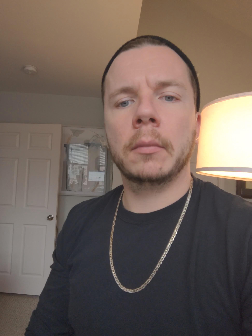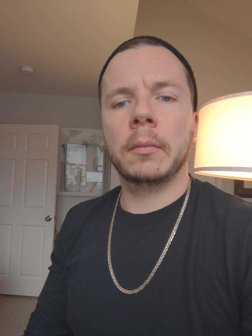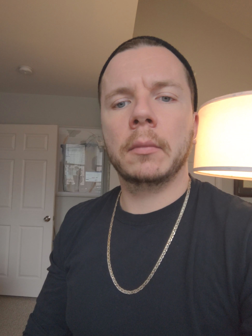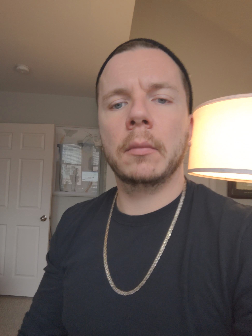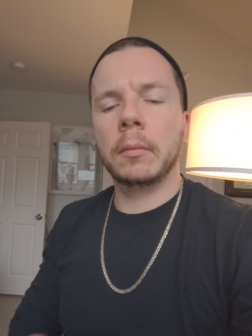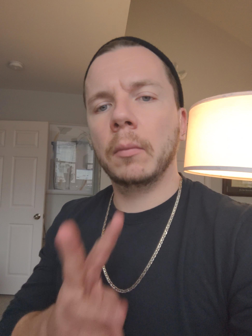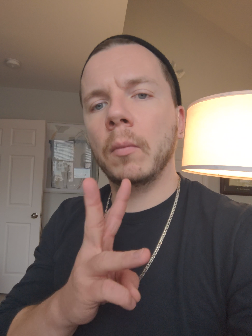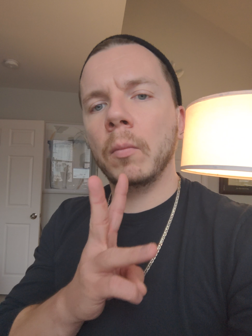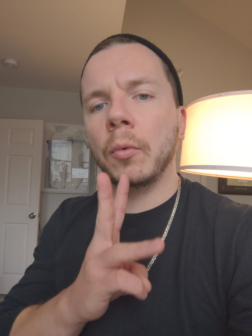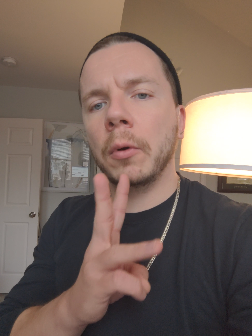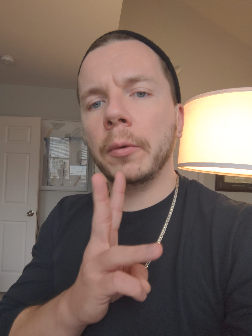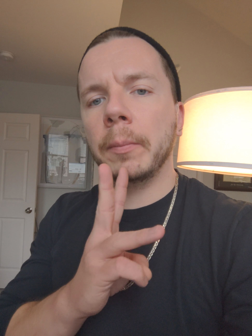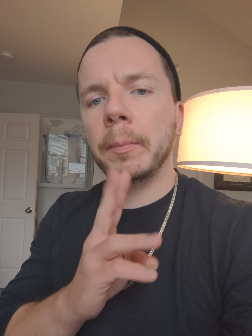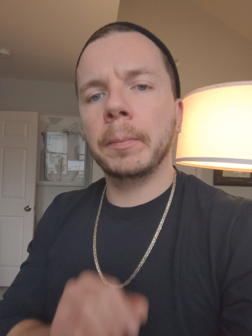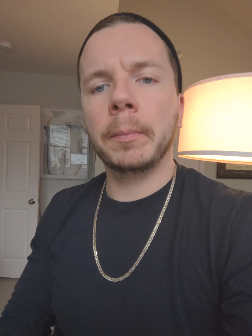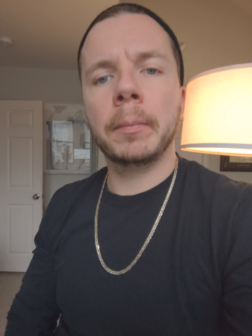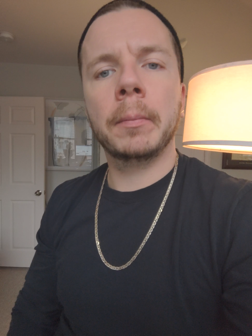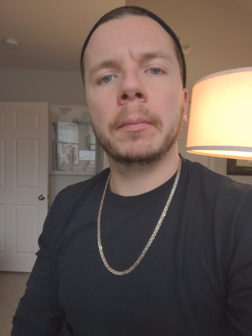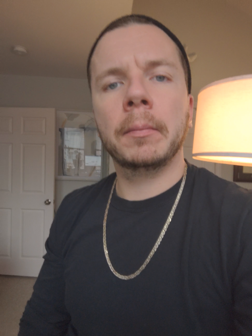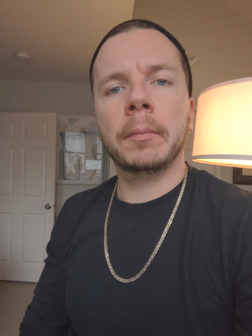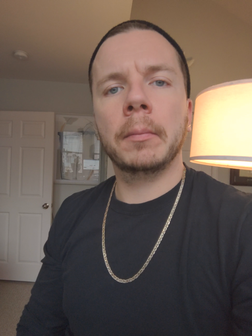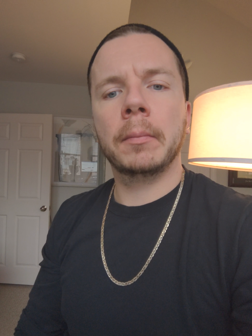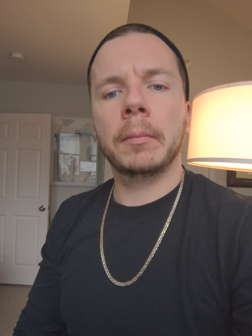water